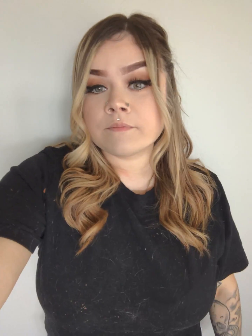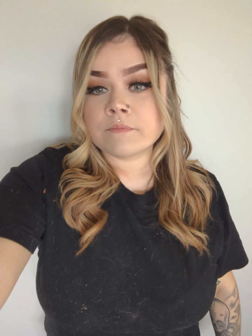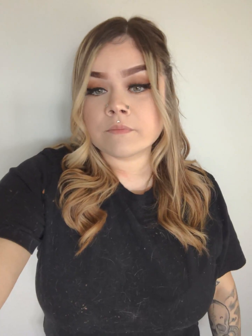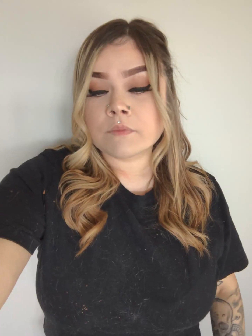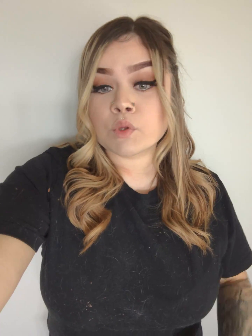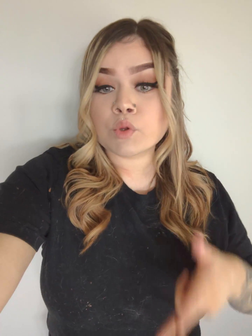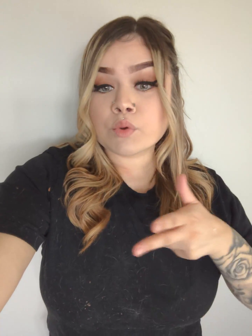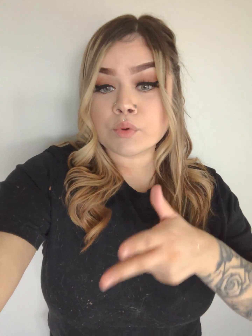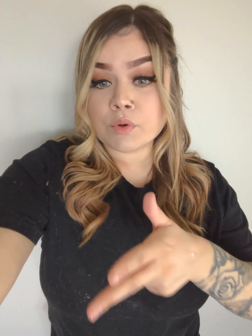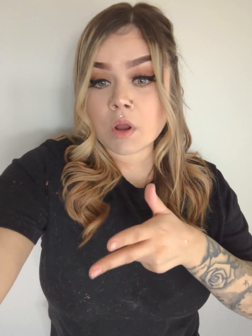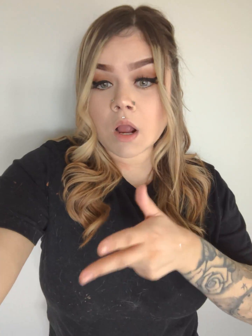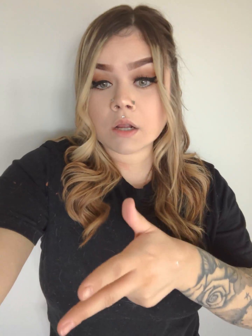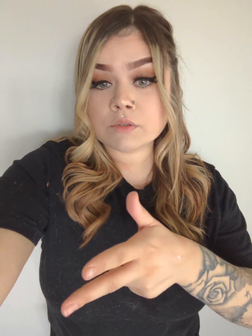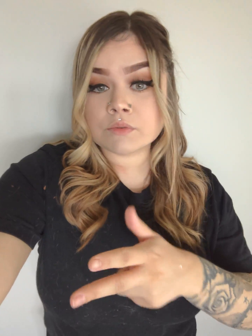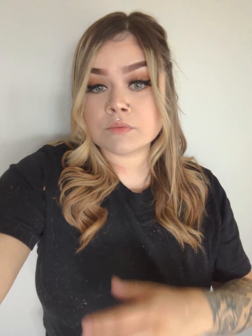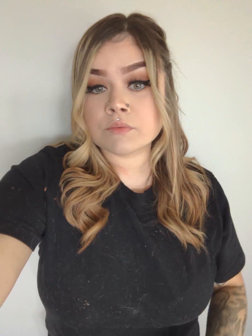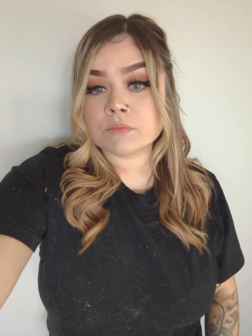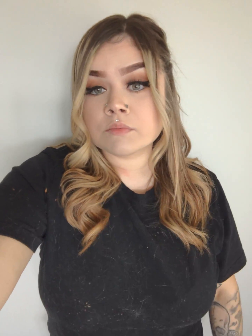garage